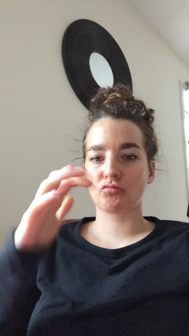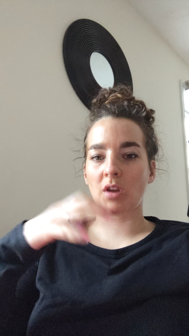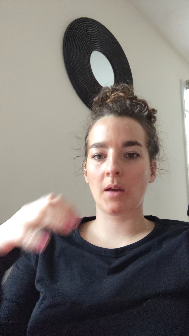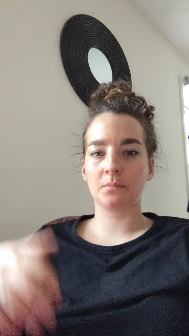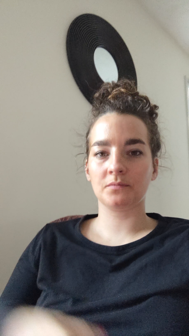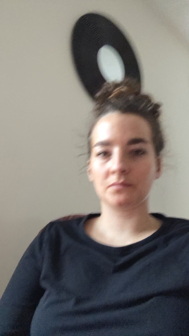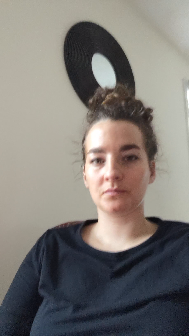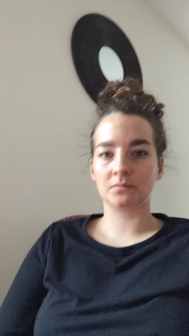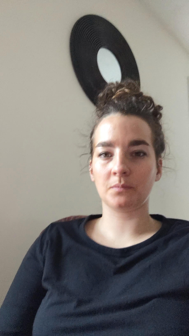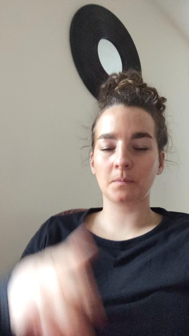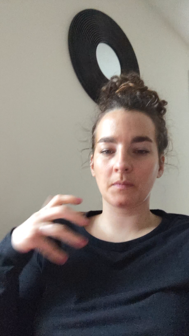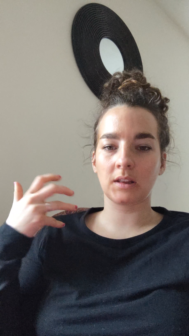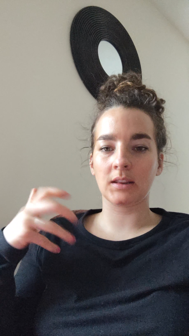monkey